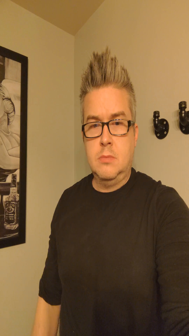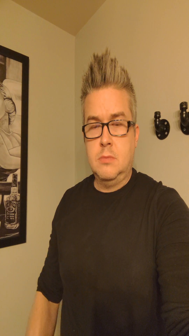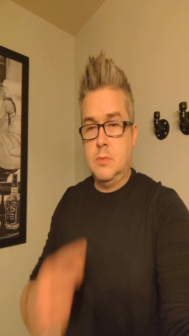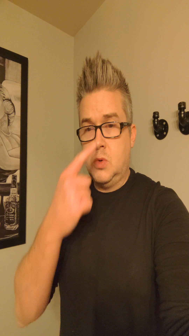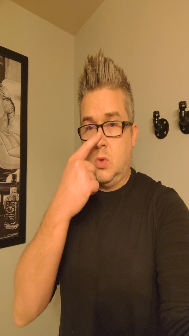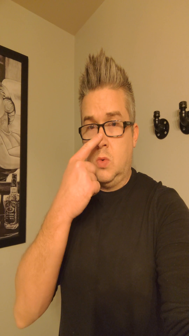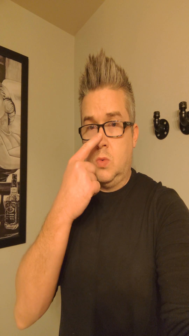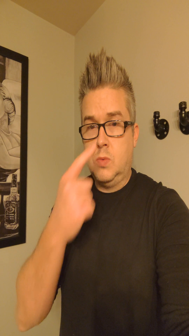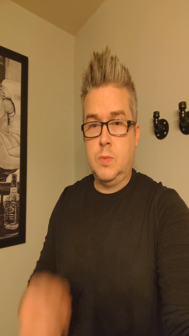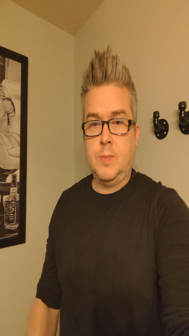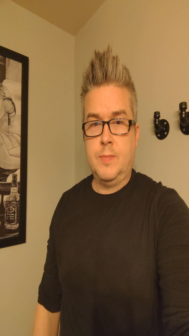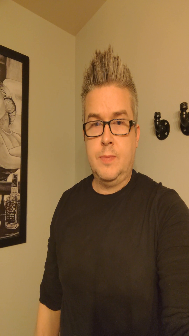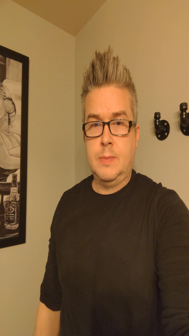nose